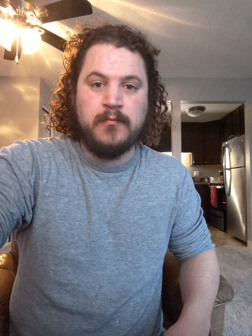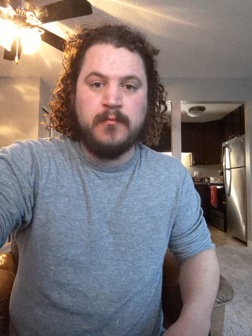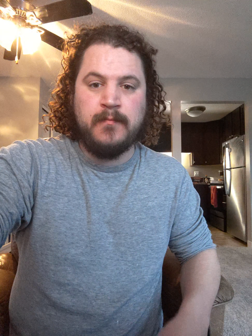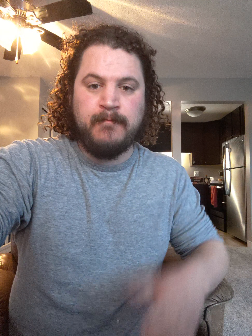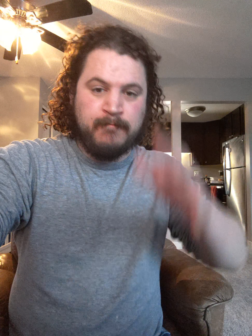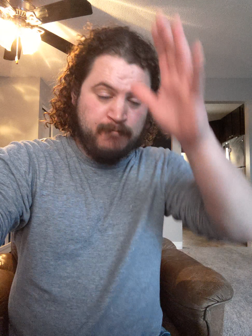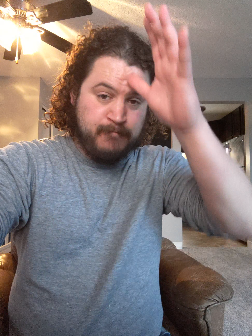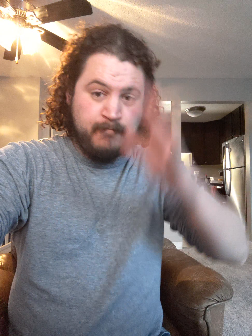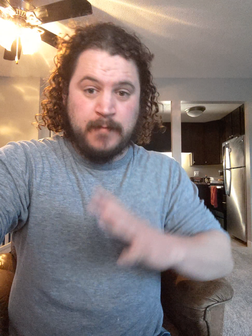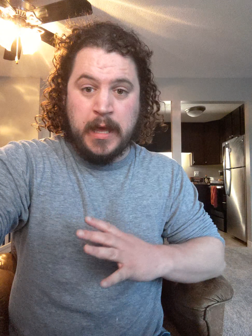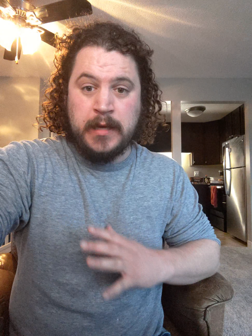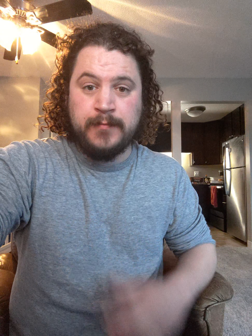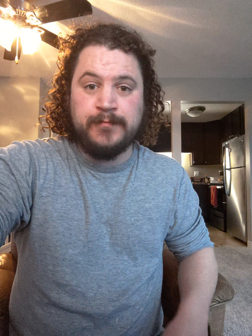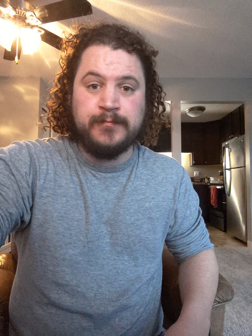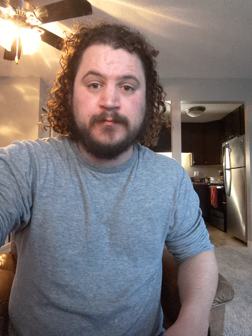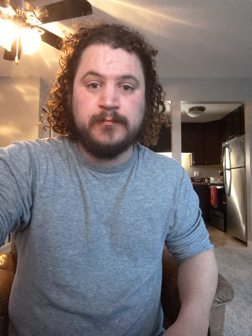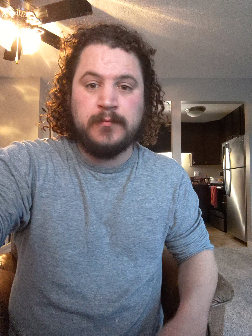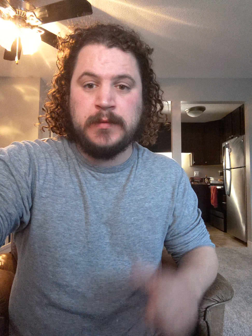man